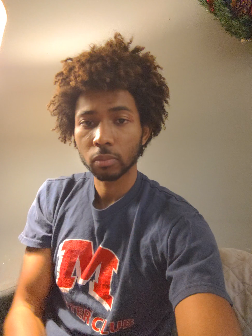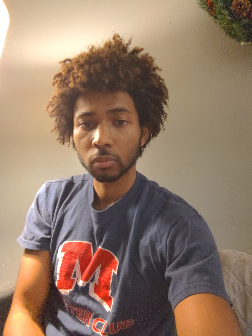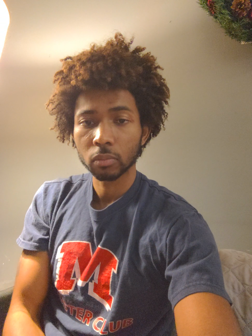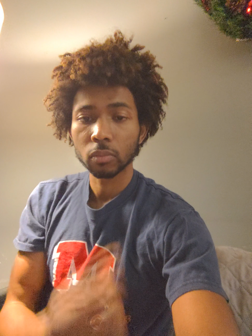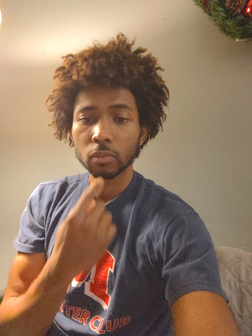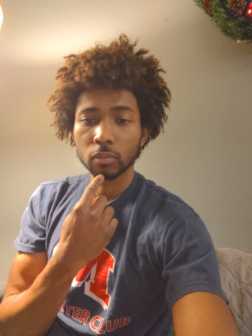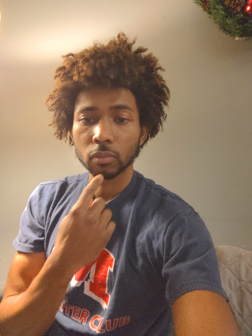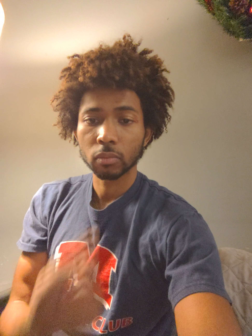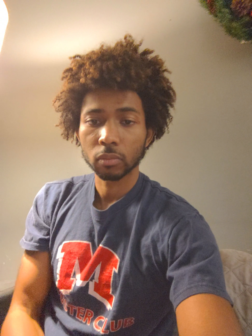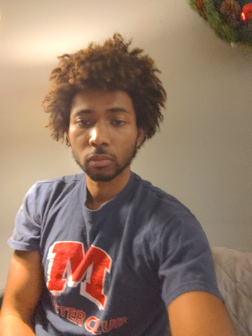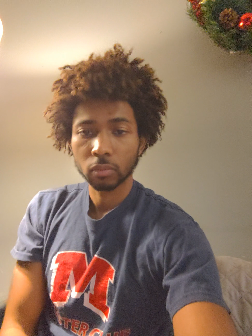say